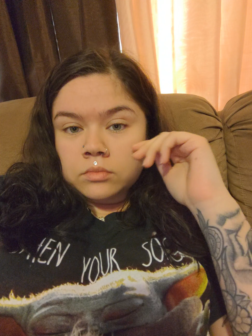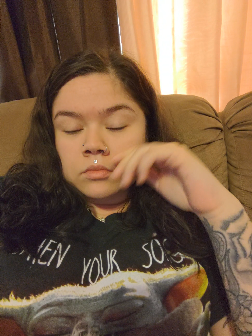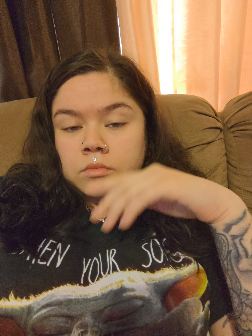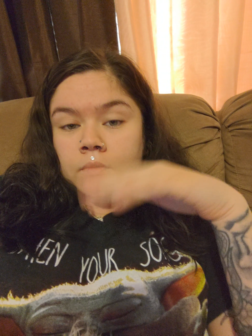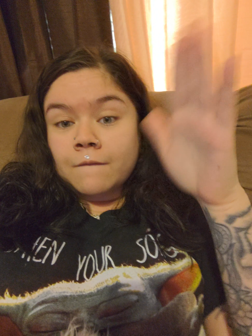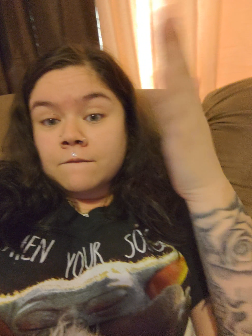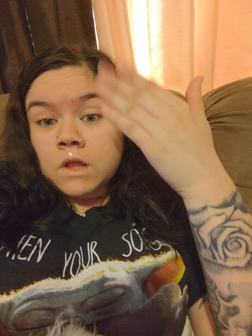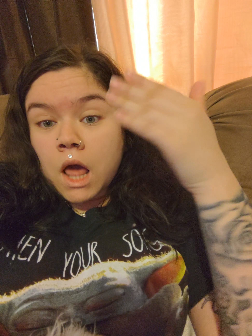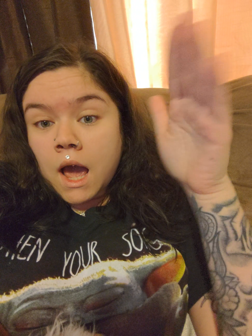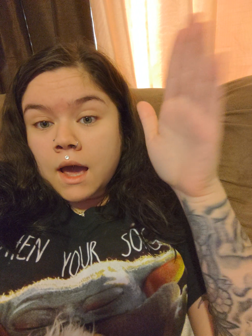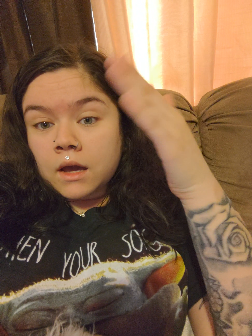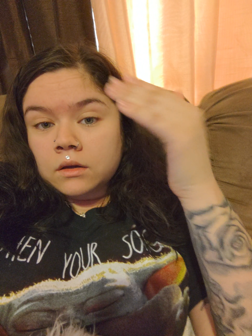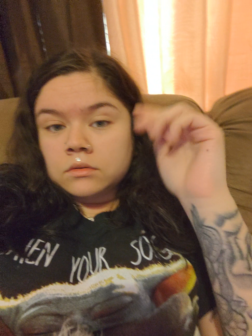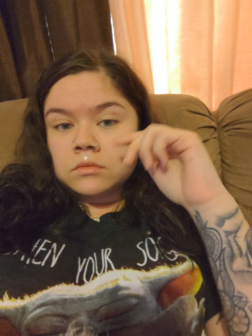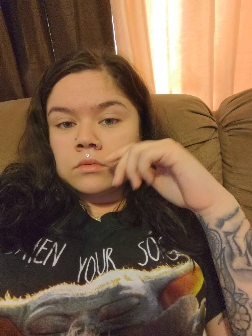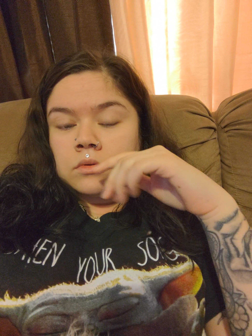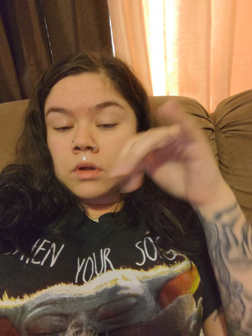flag